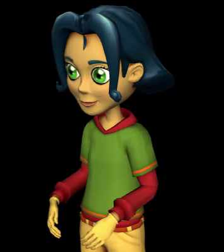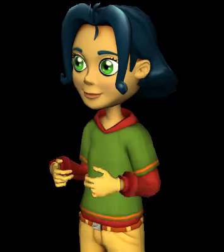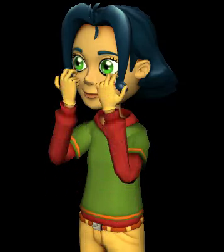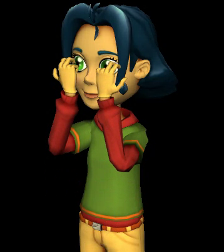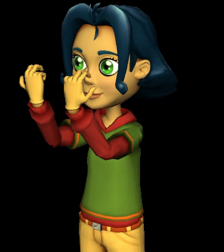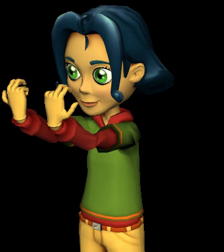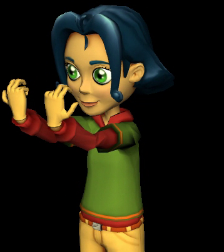معجب